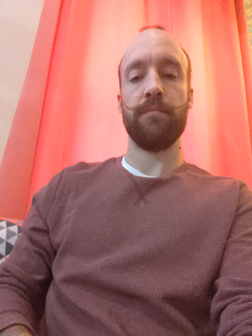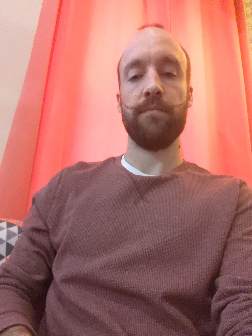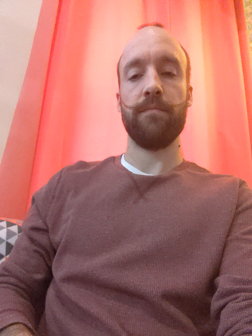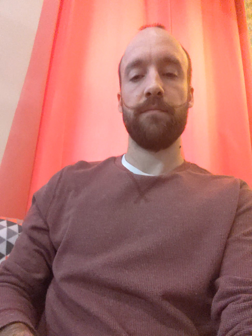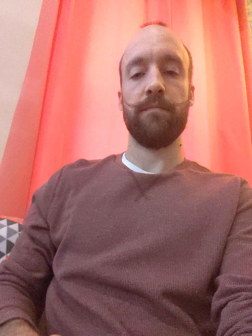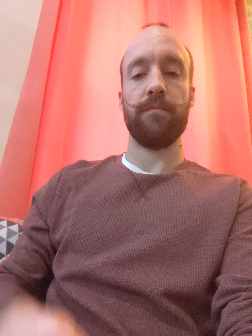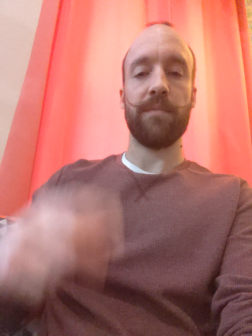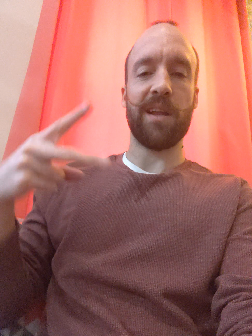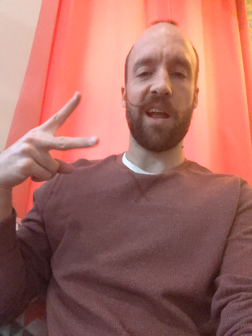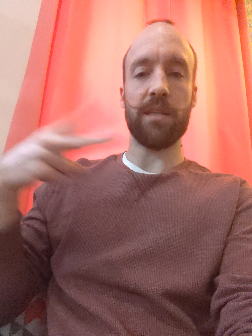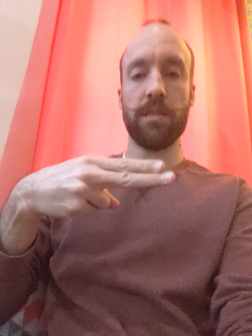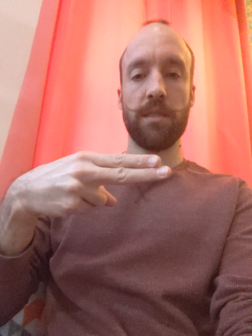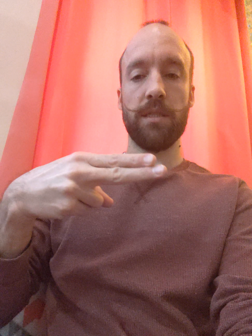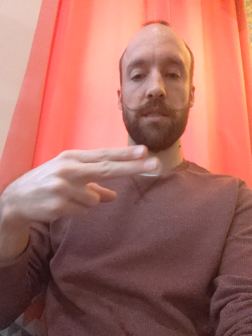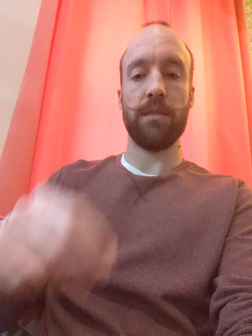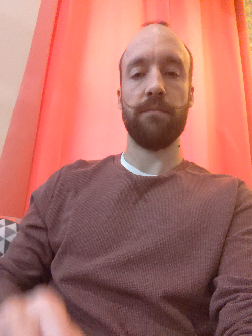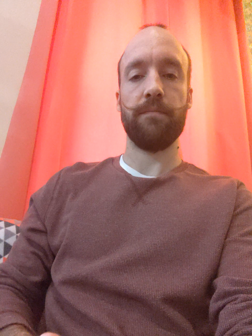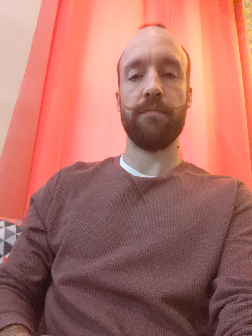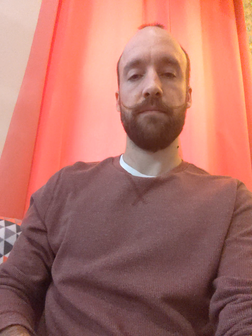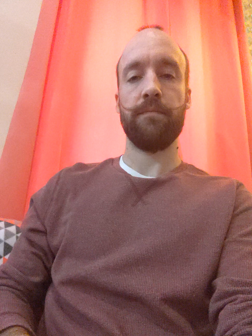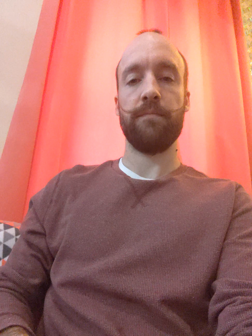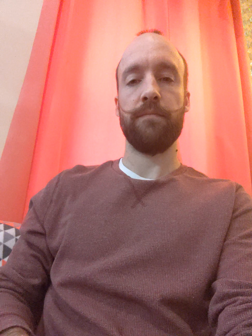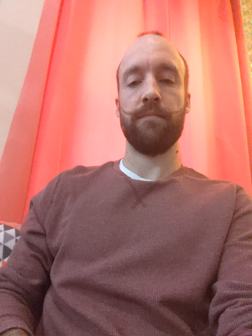cut